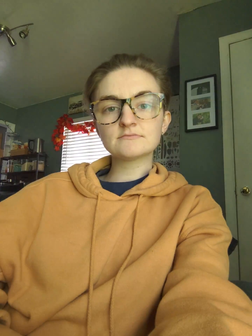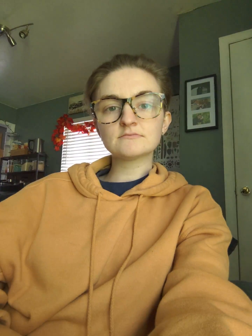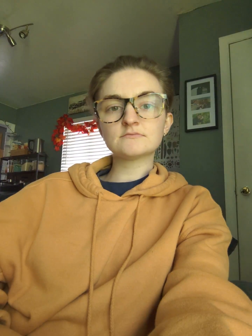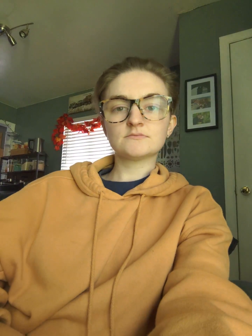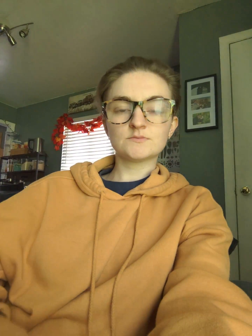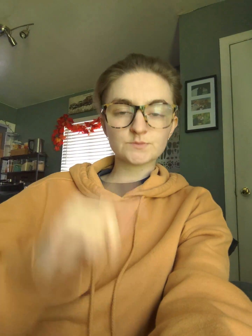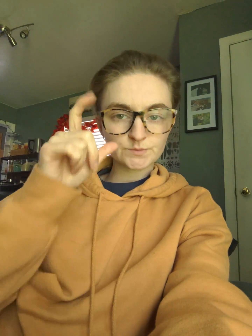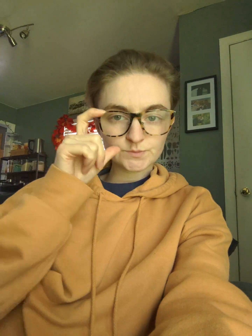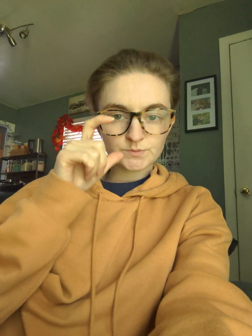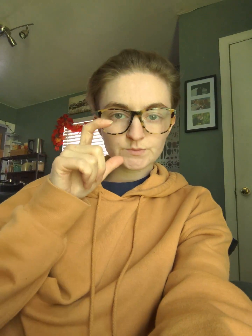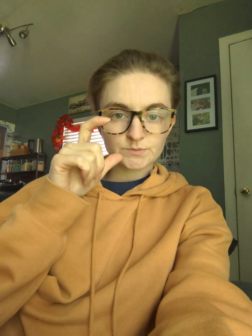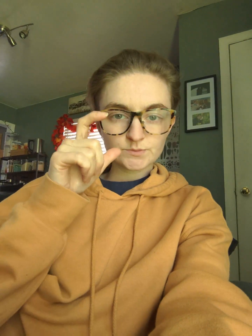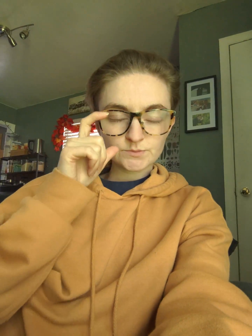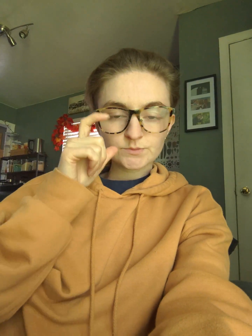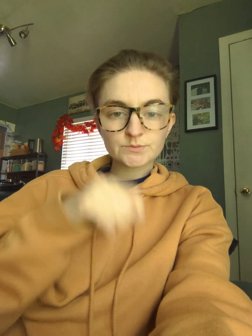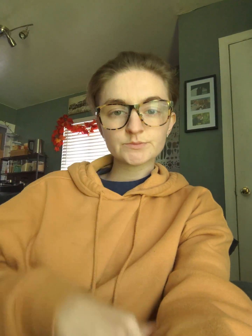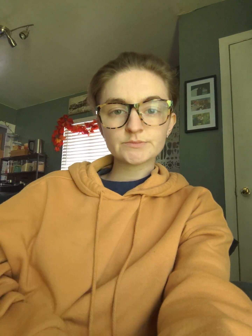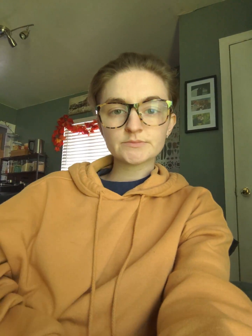glasses